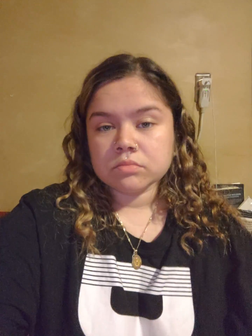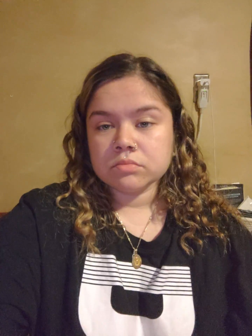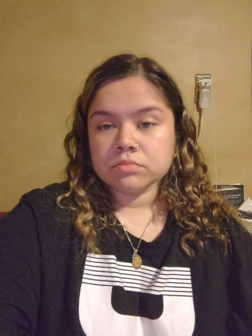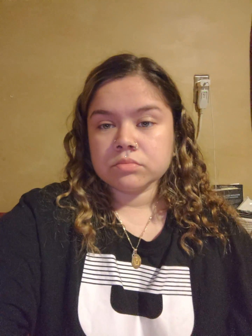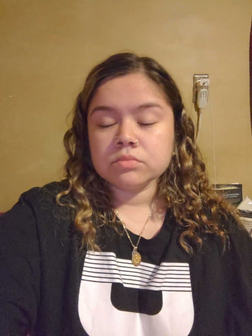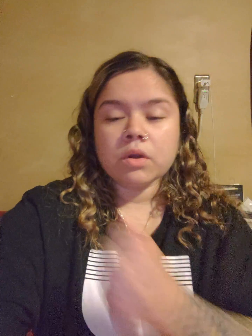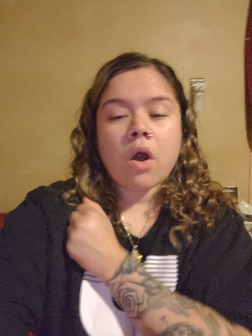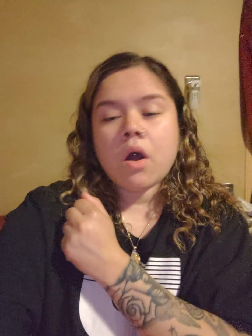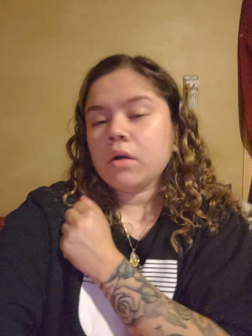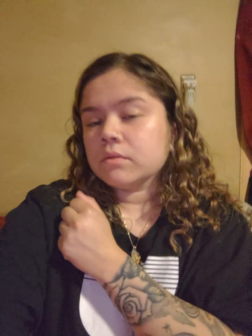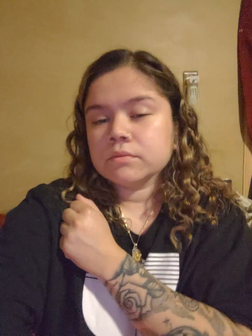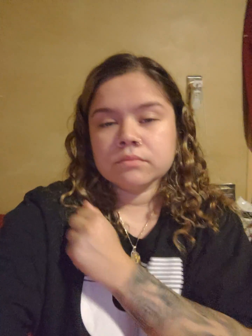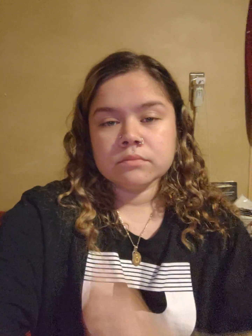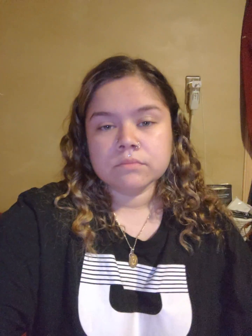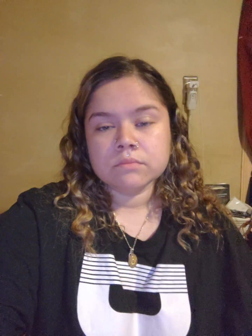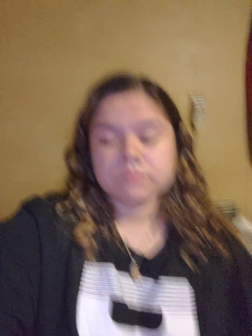hug